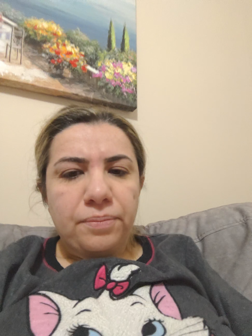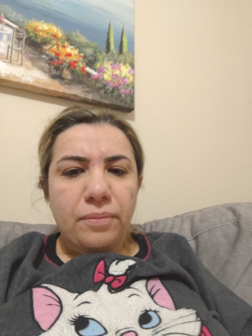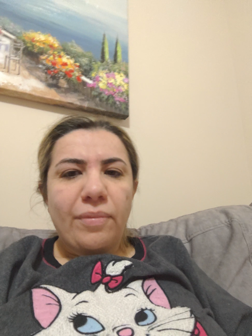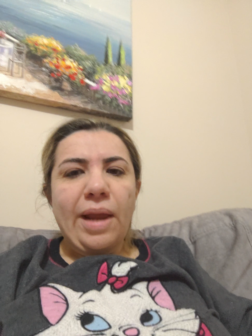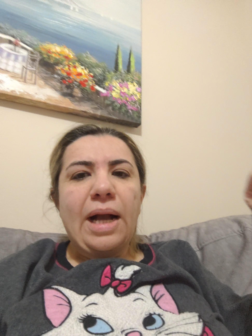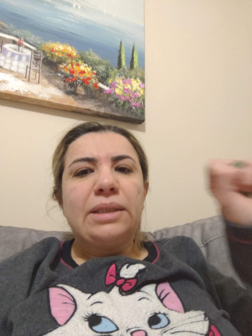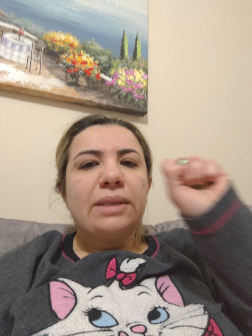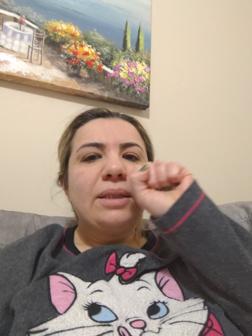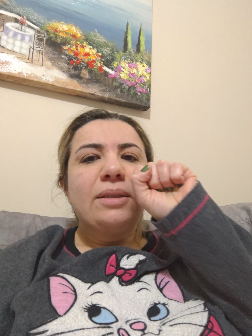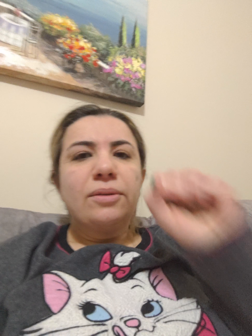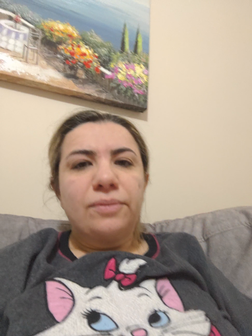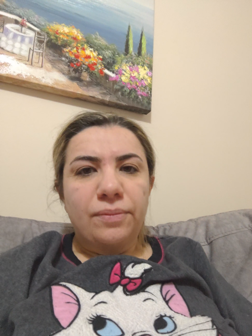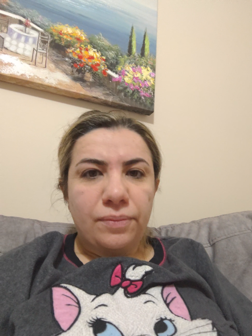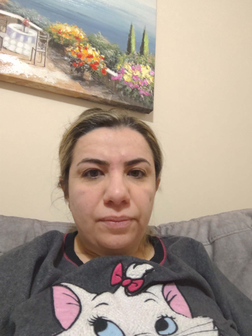carrot